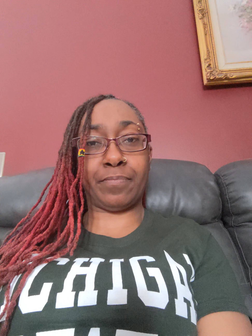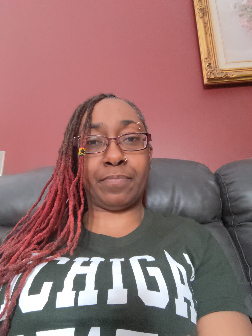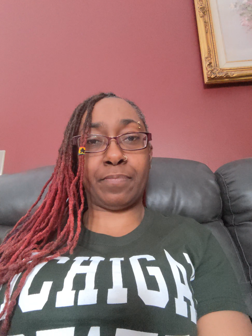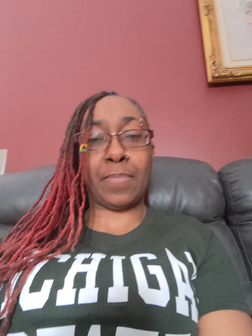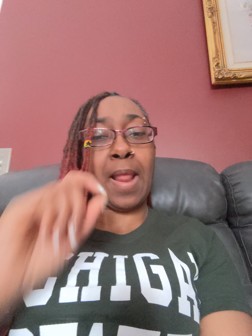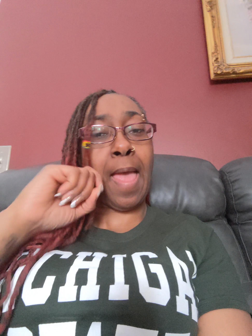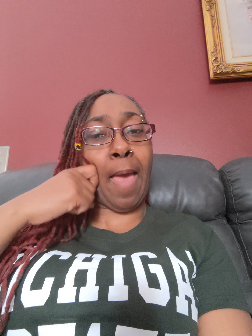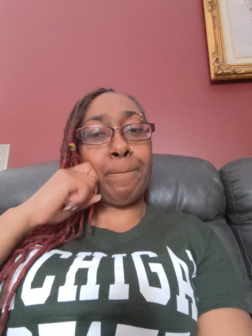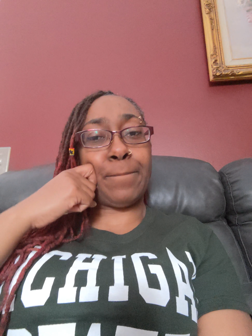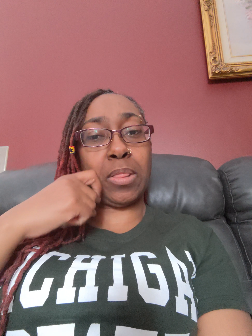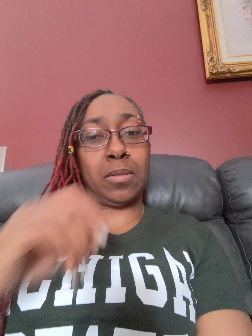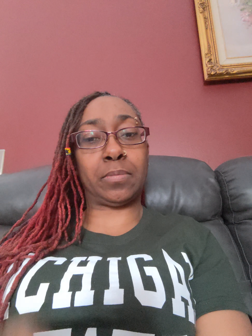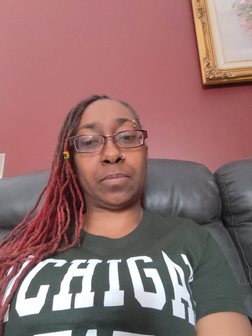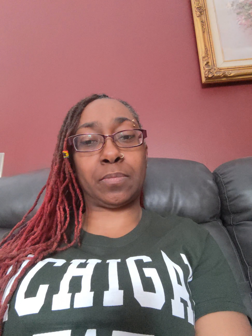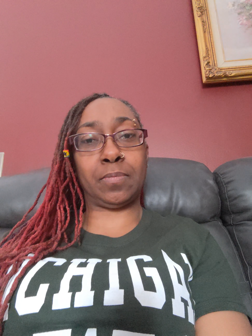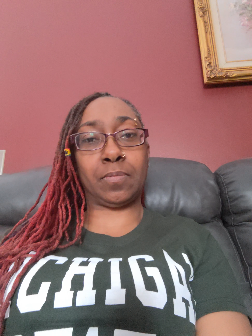apple